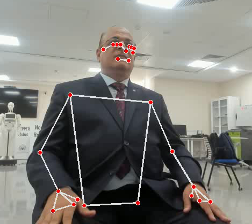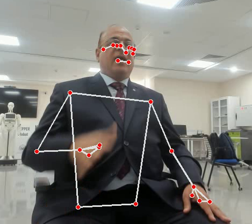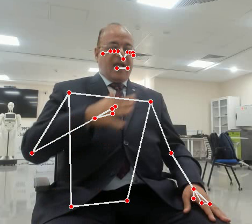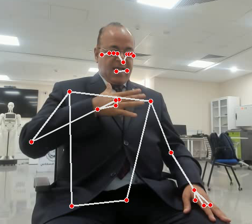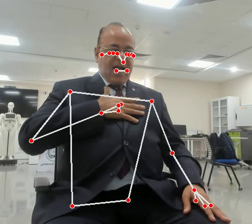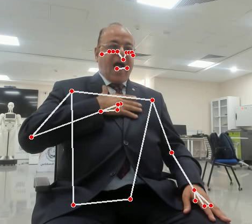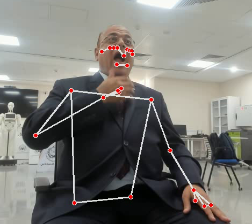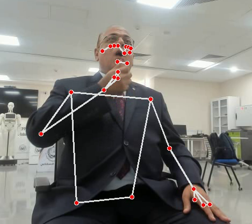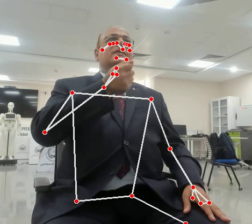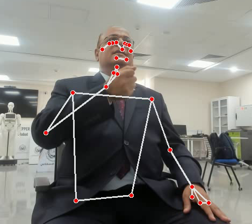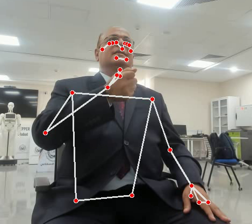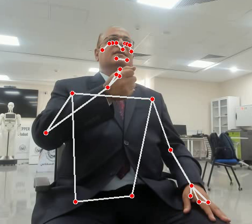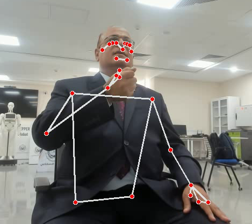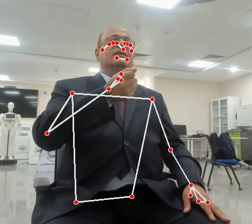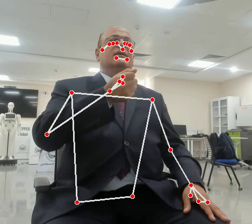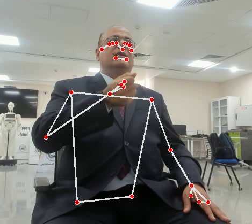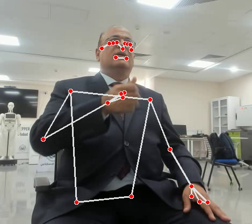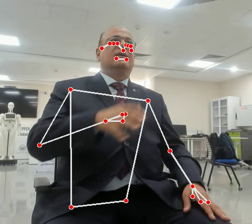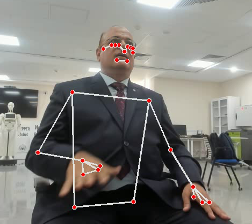3waz